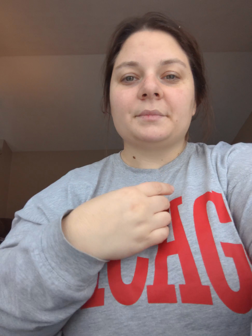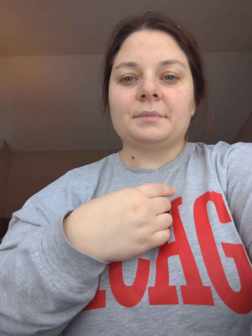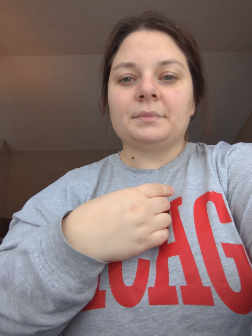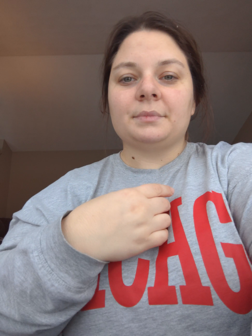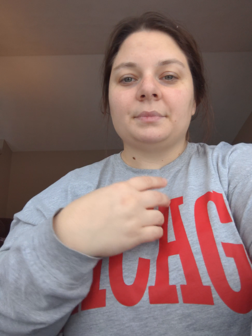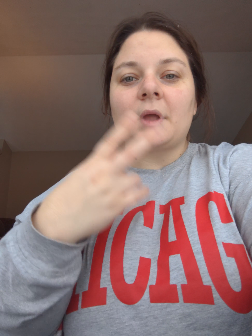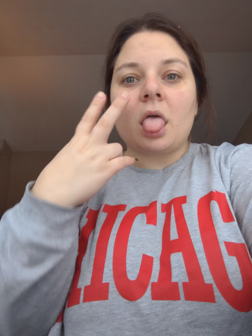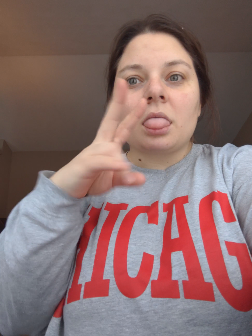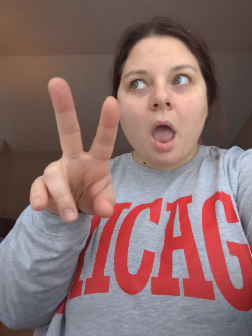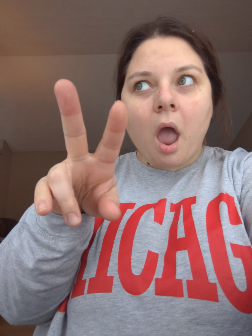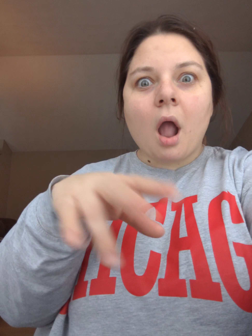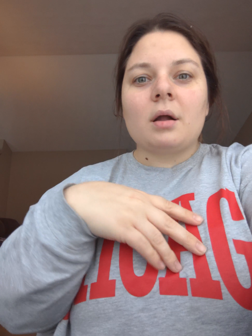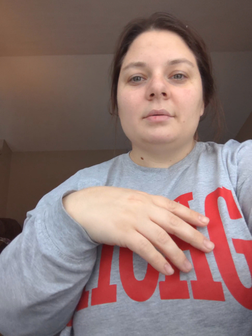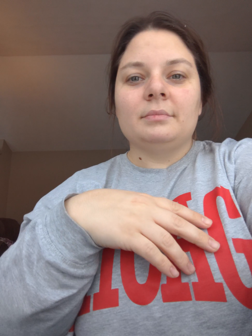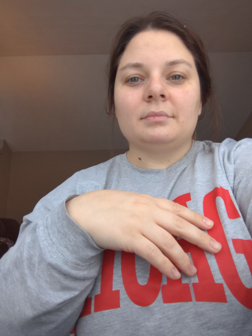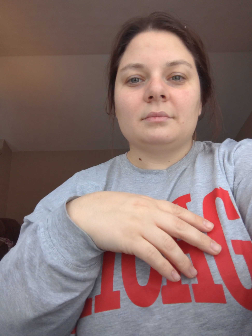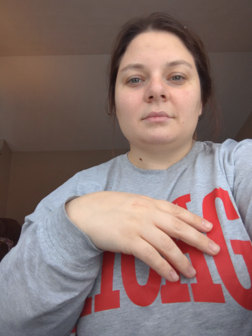look